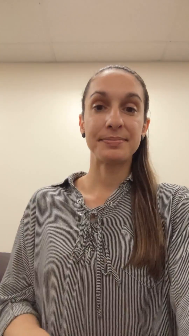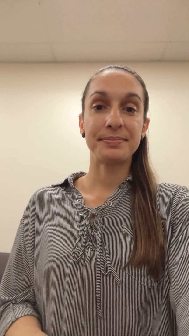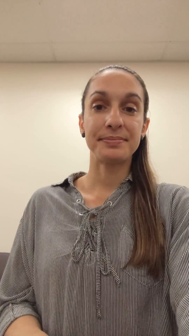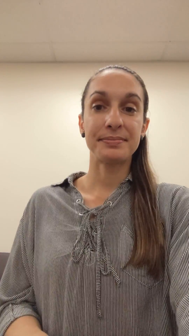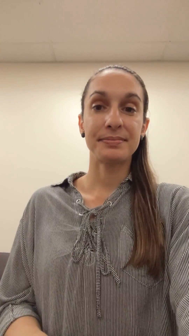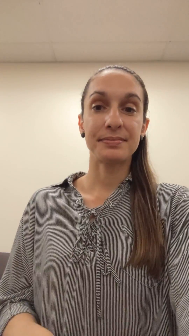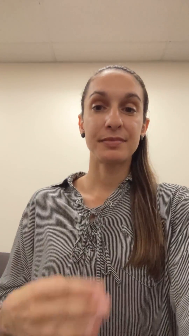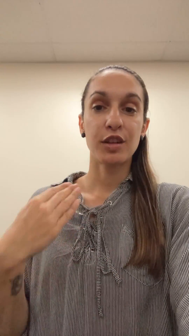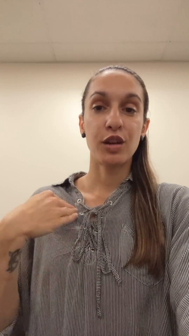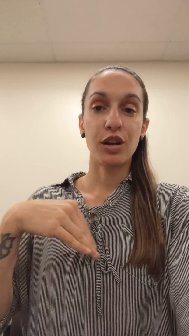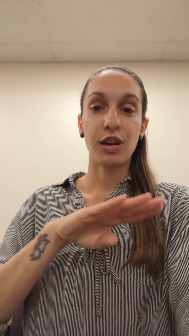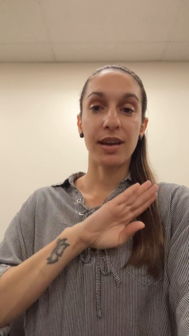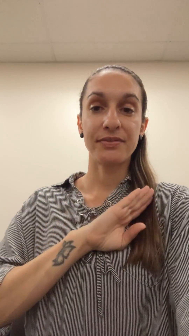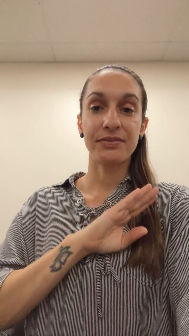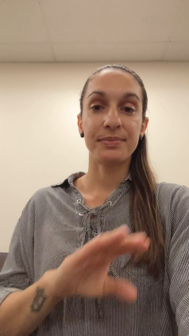scarf